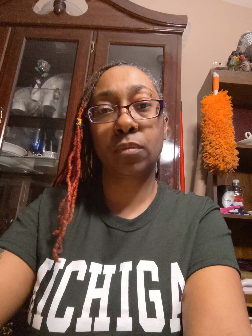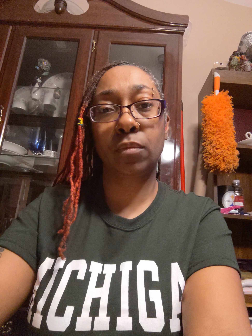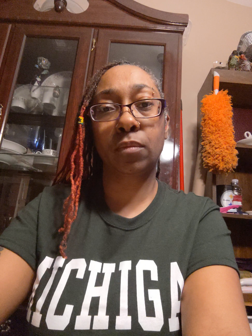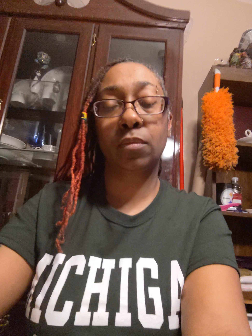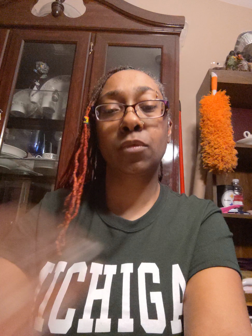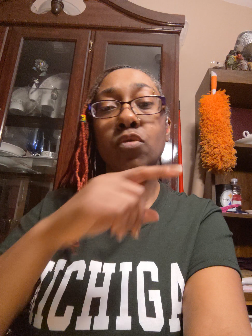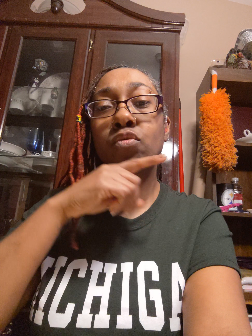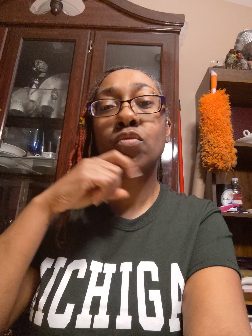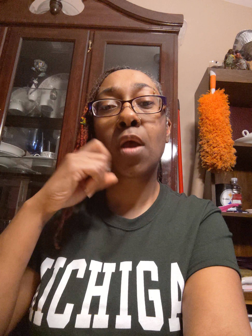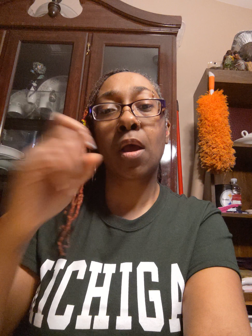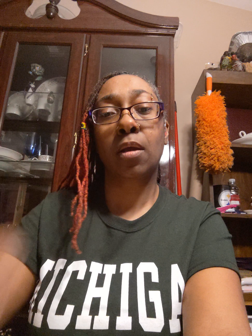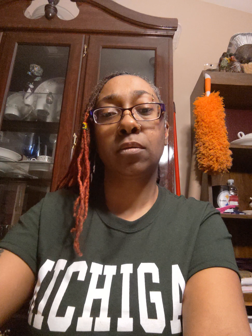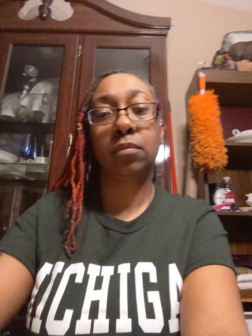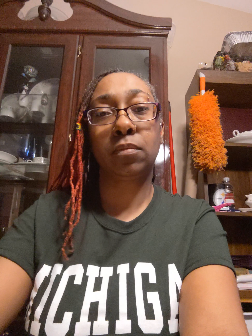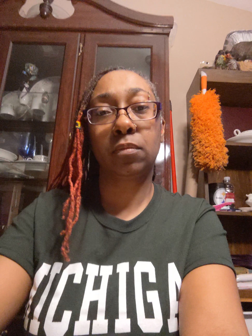dry